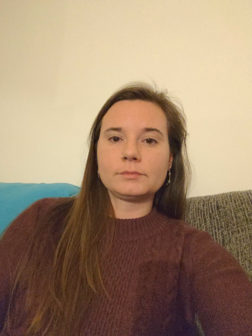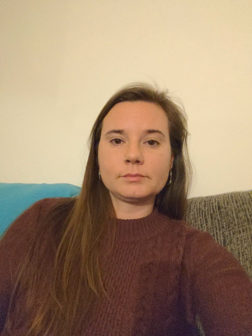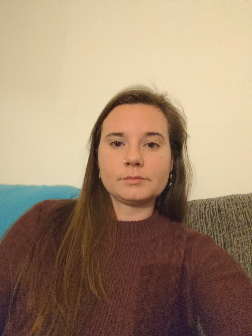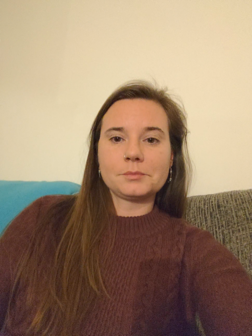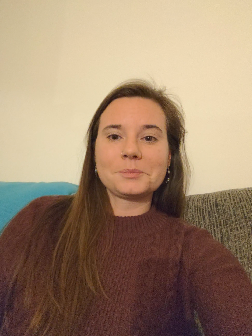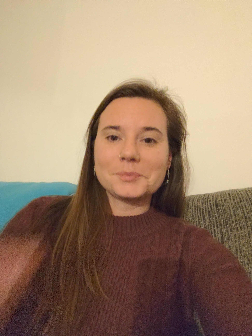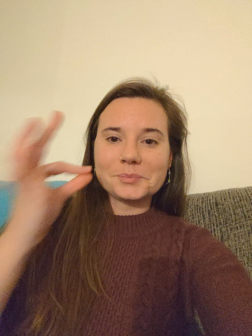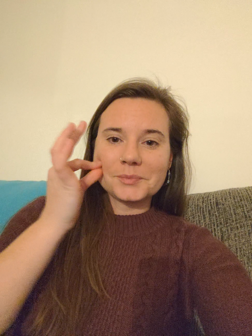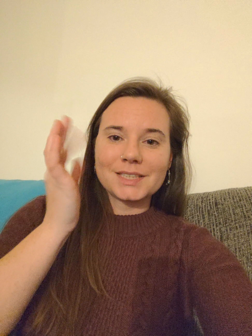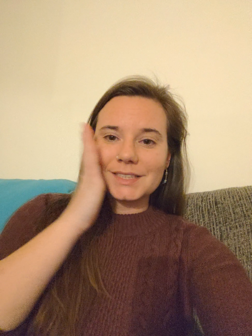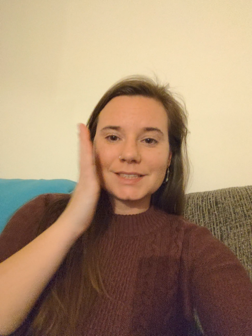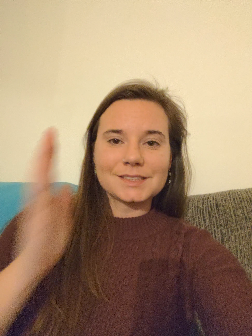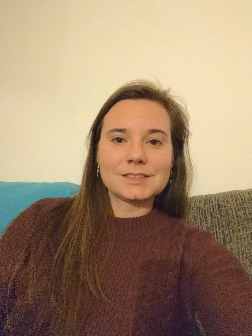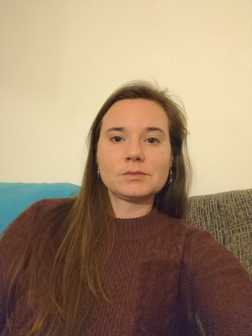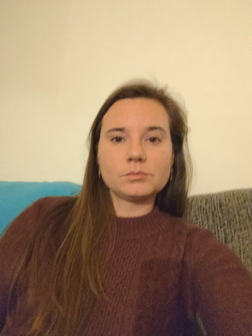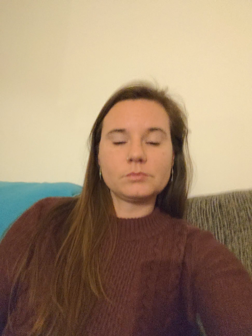bee